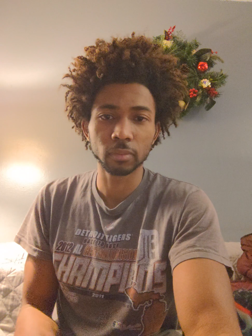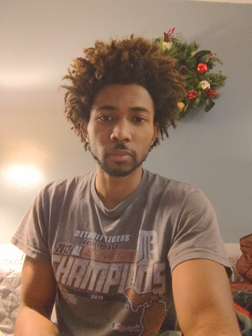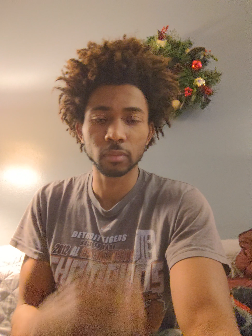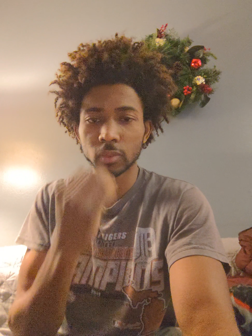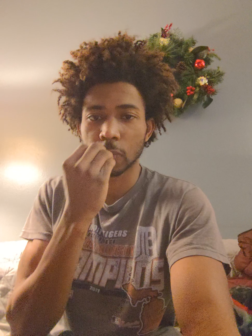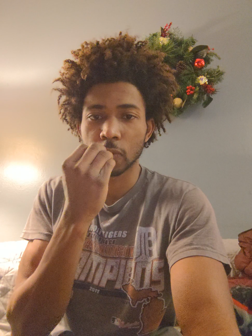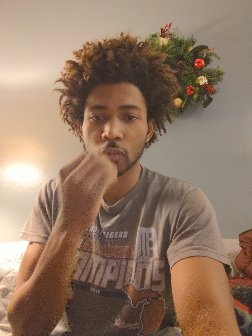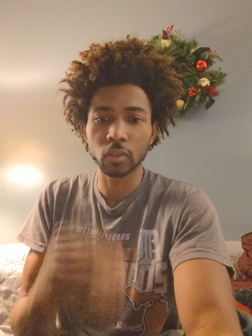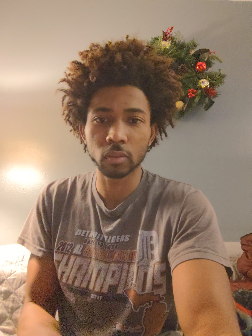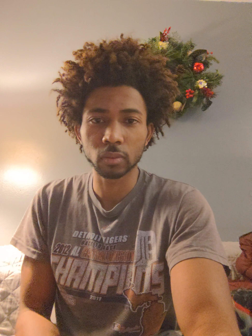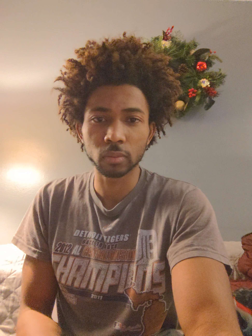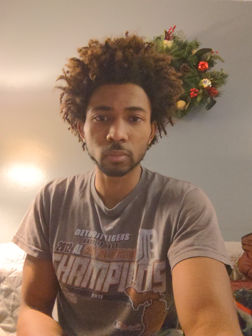food